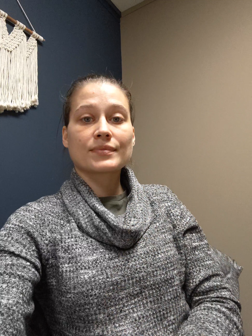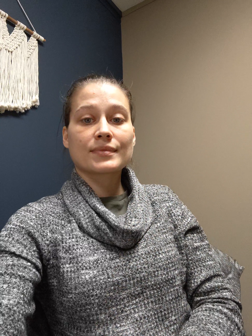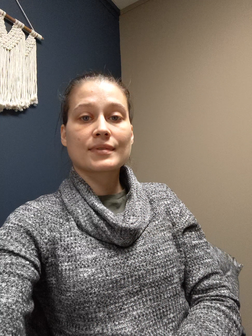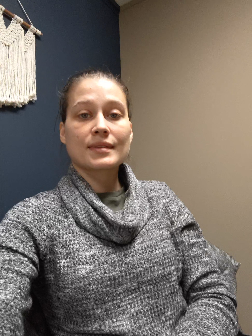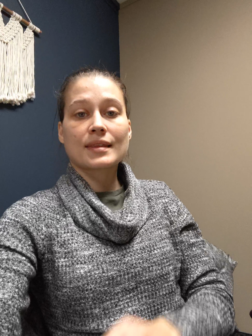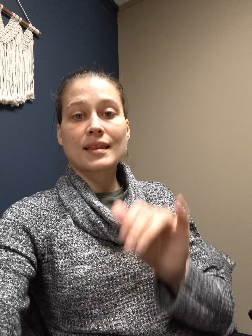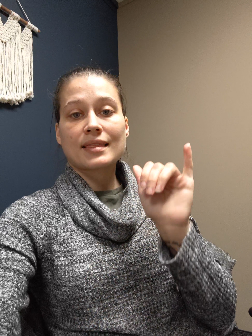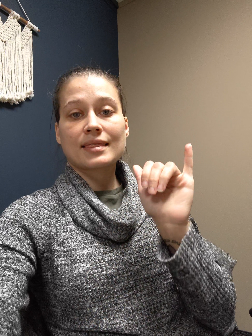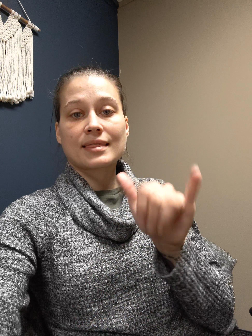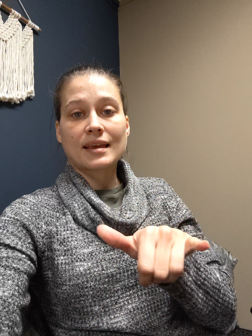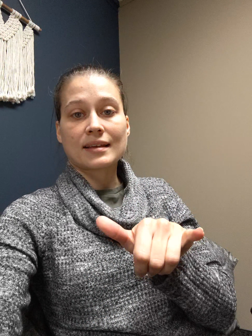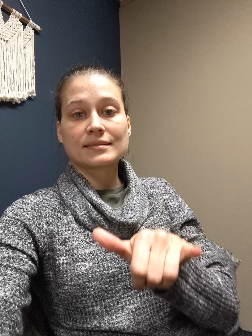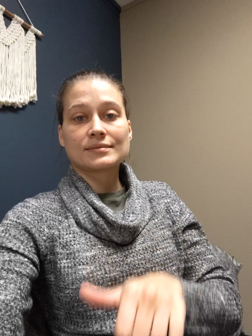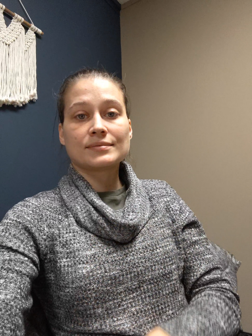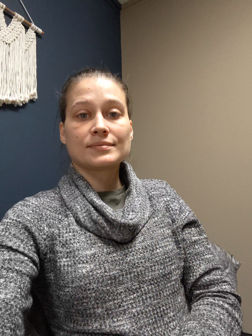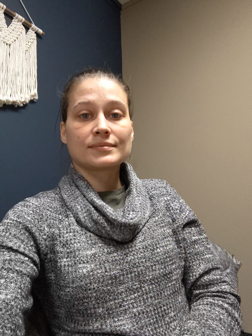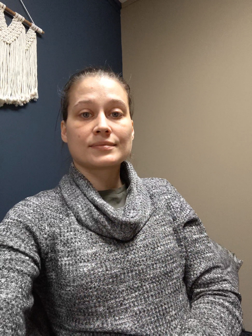that